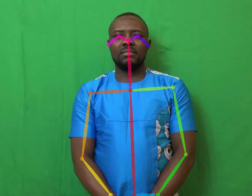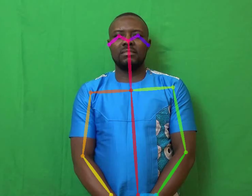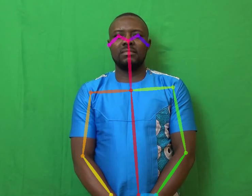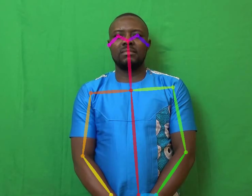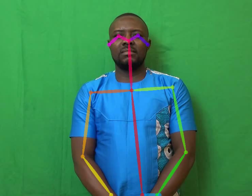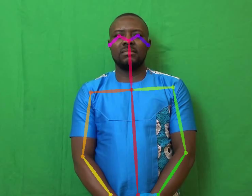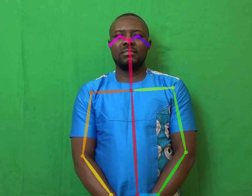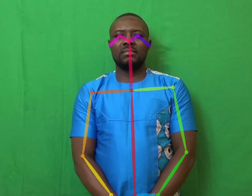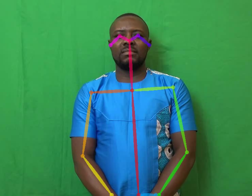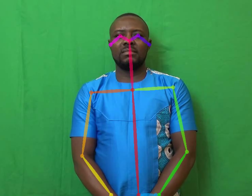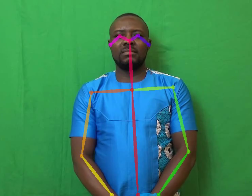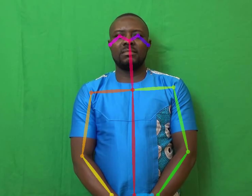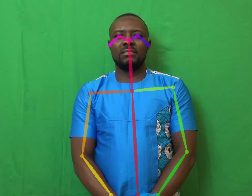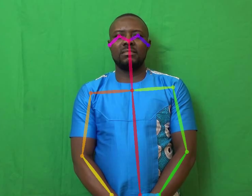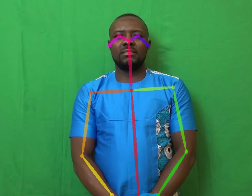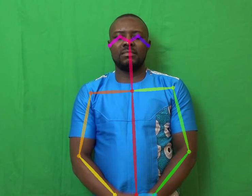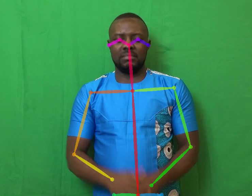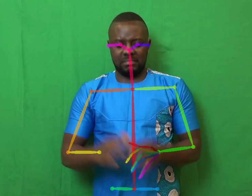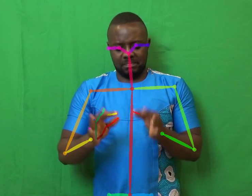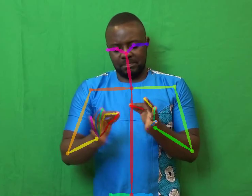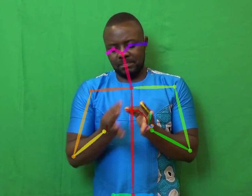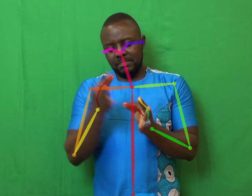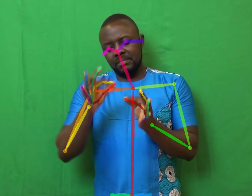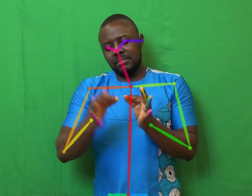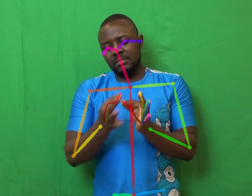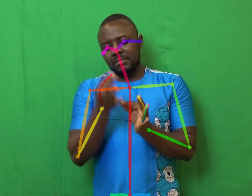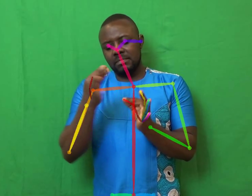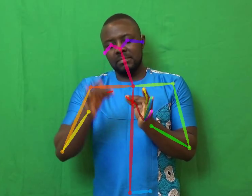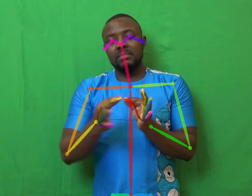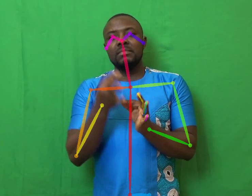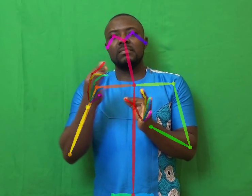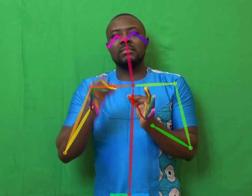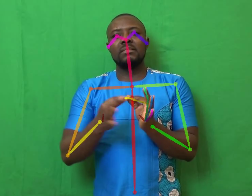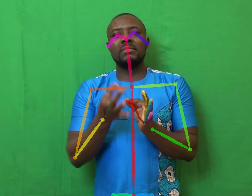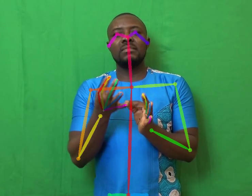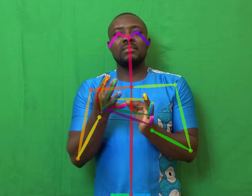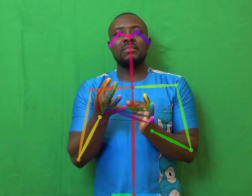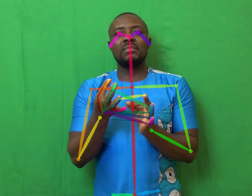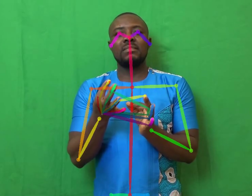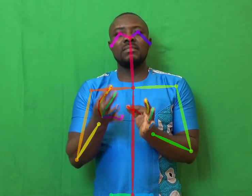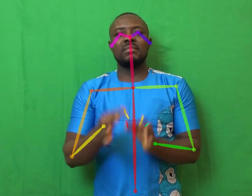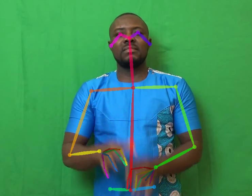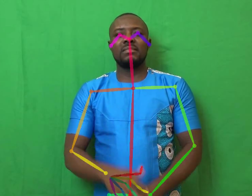sewing